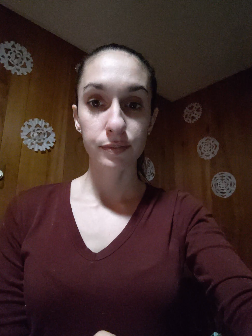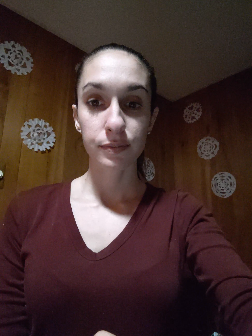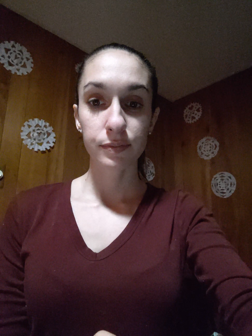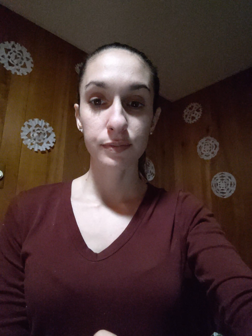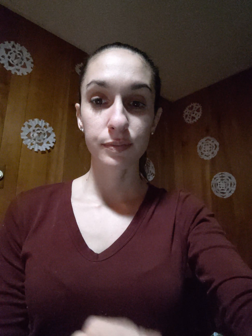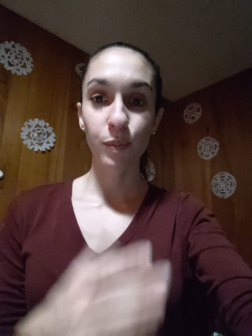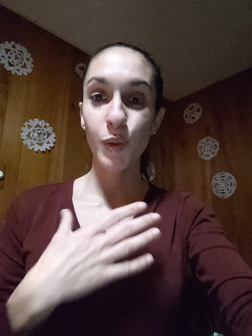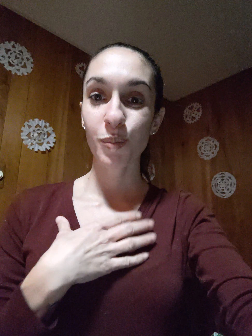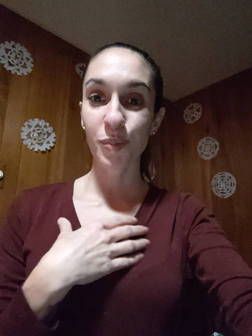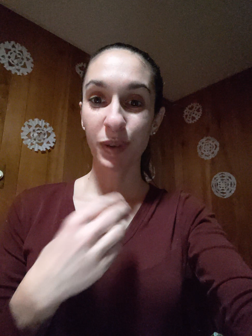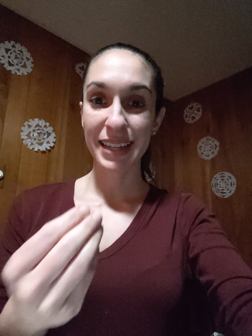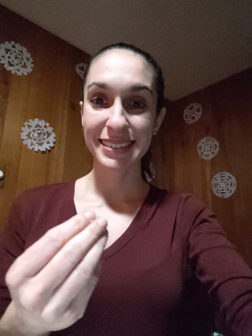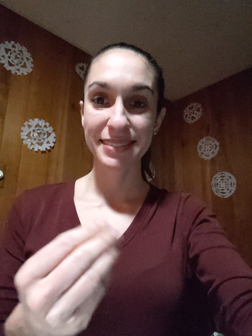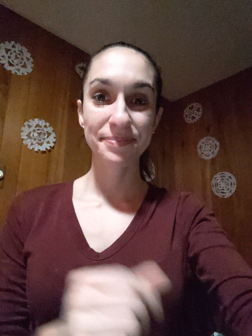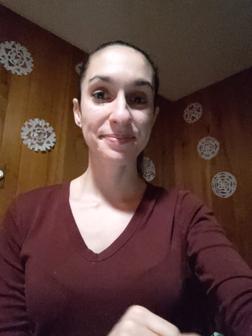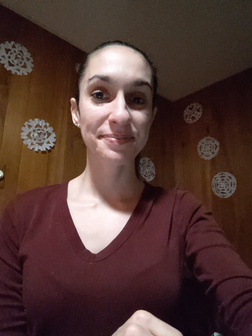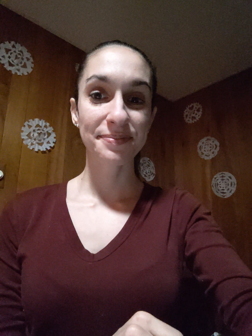white